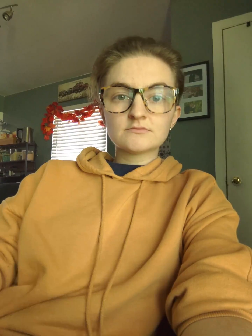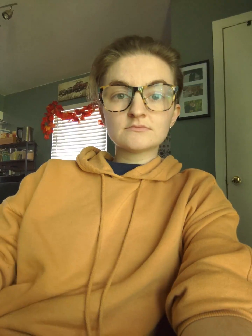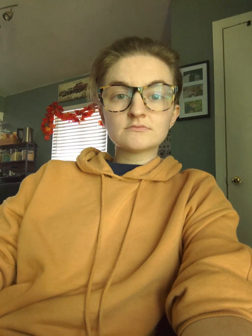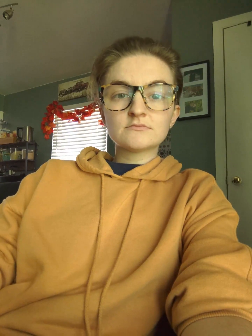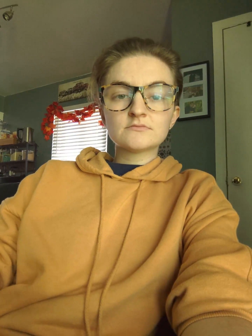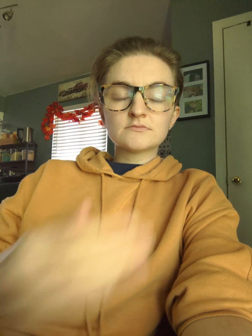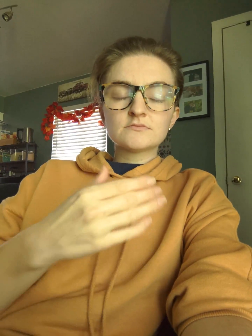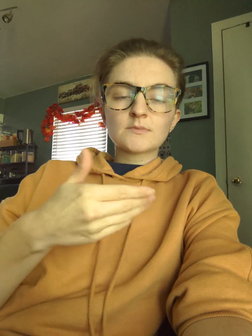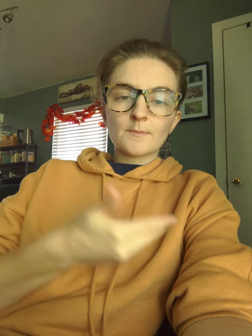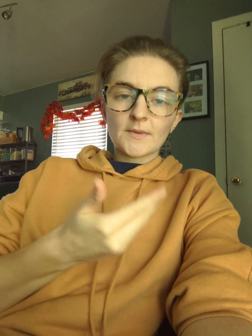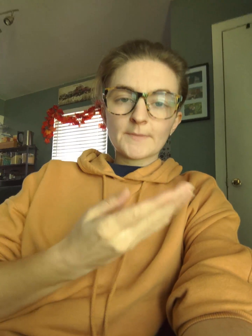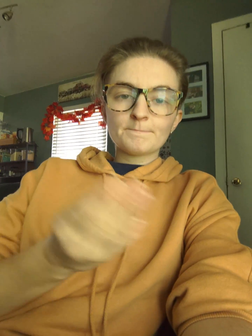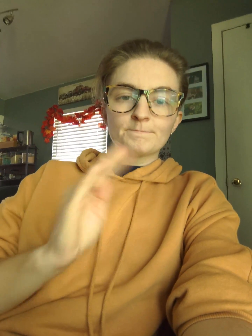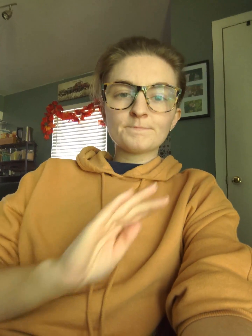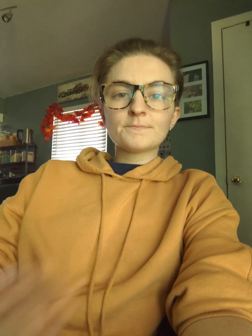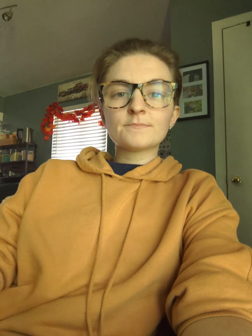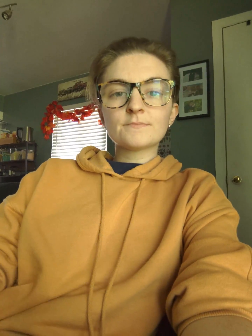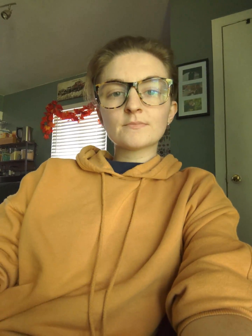crib